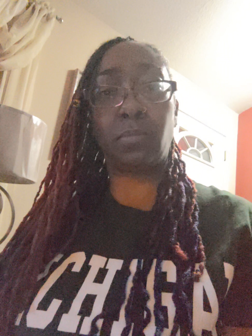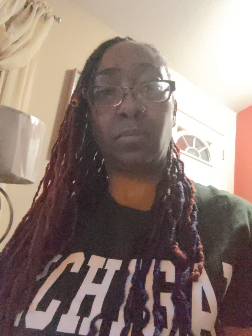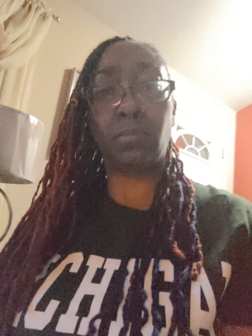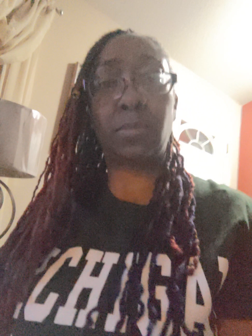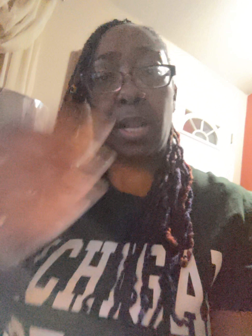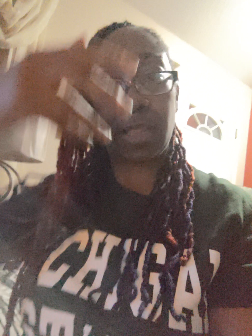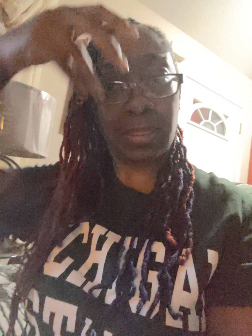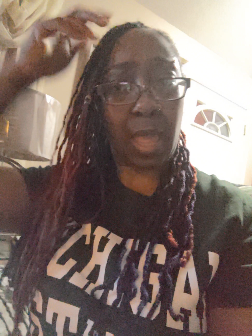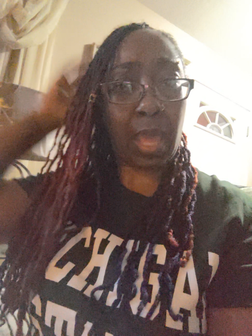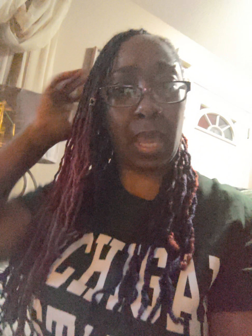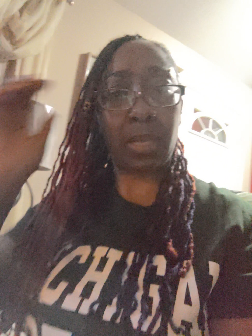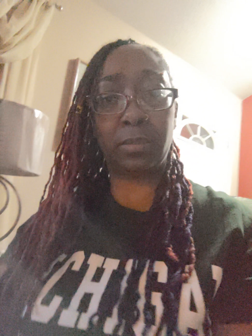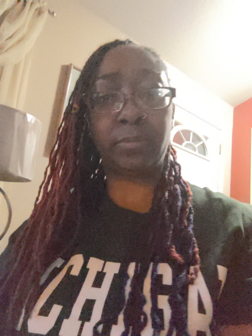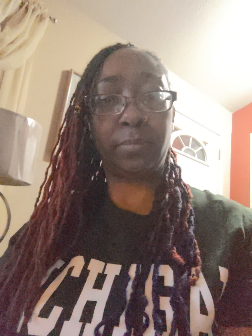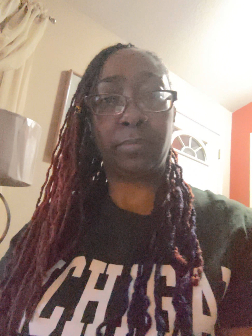lion